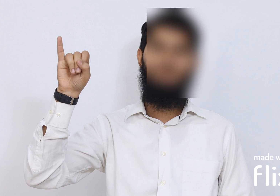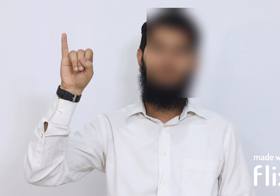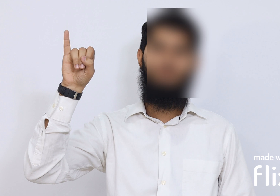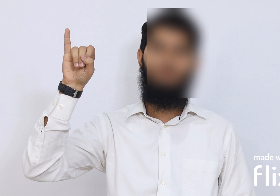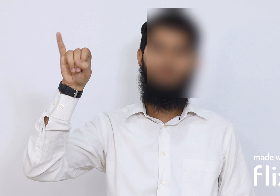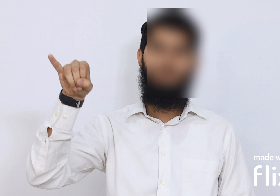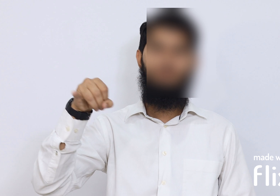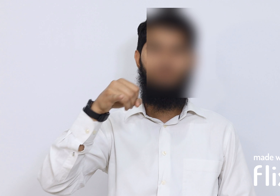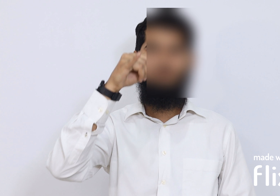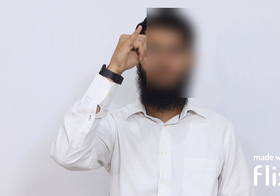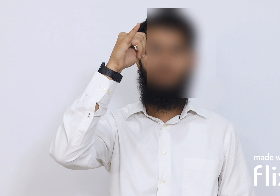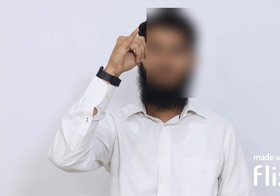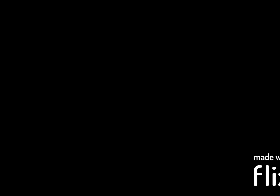ج